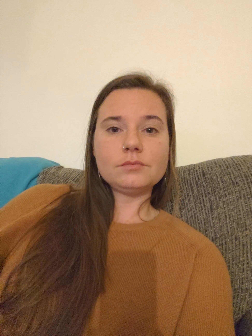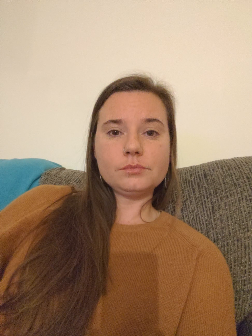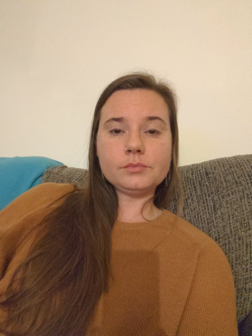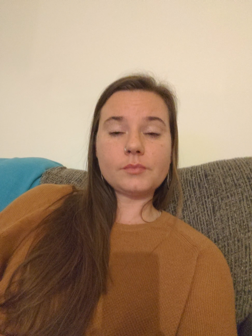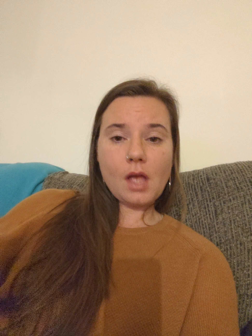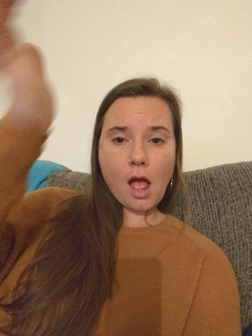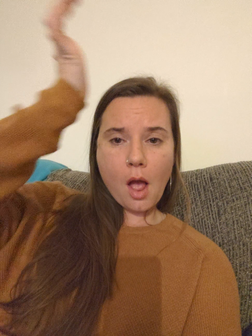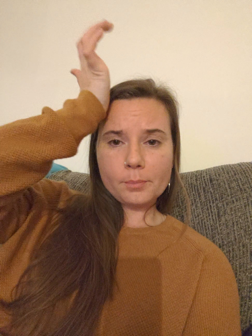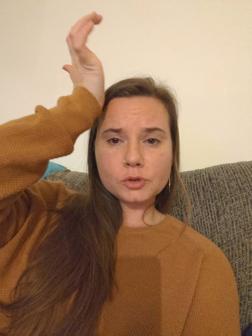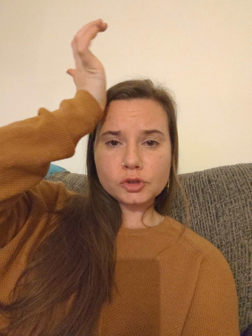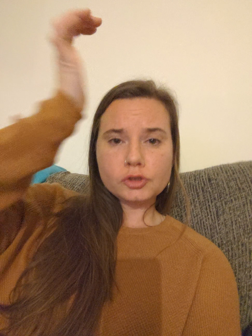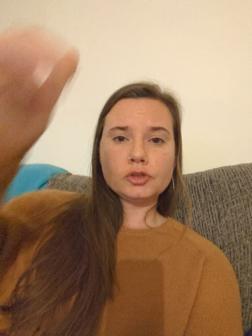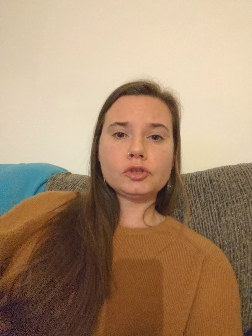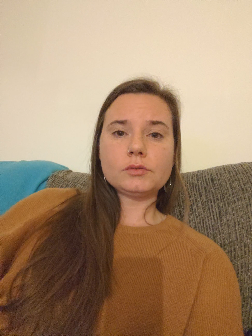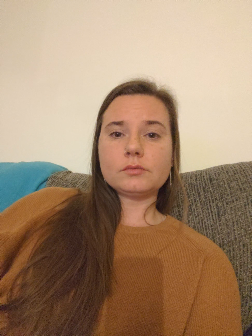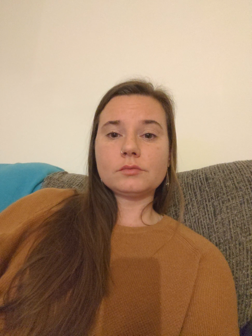garbage